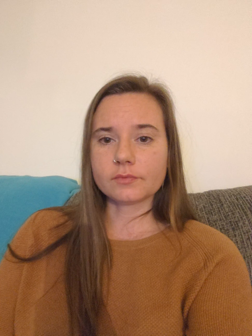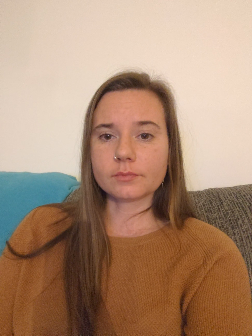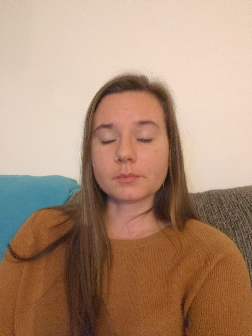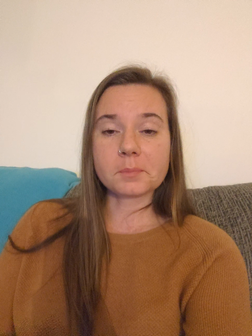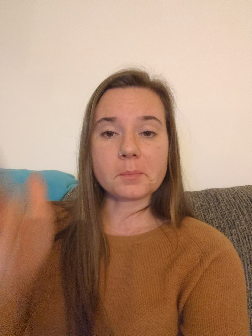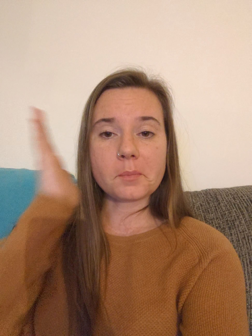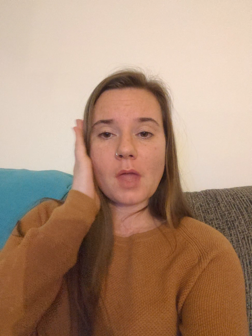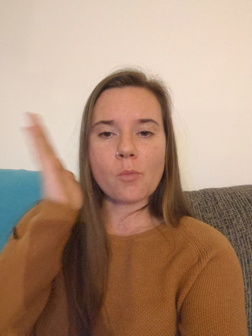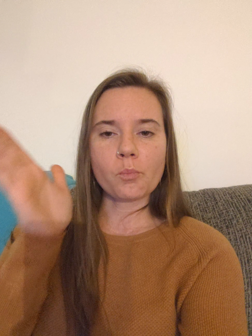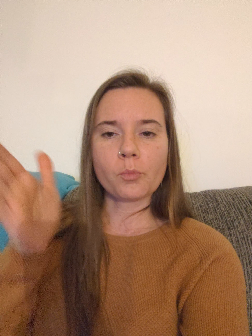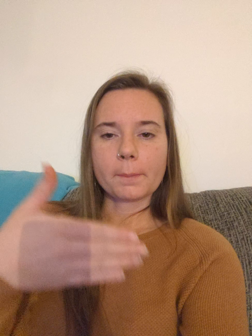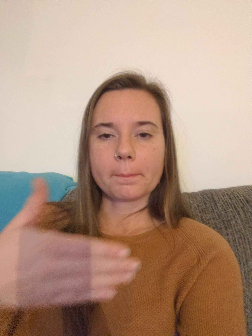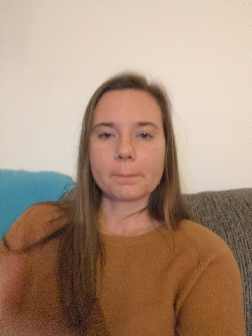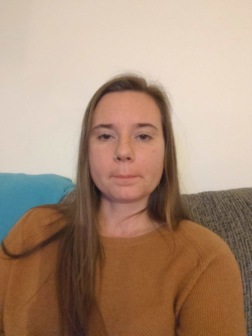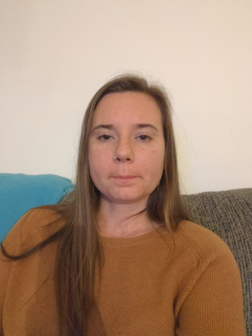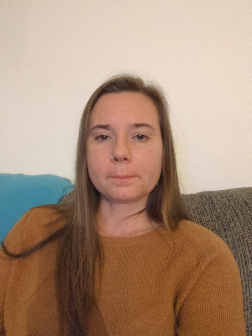bedroom